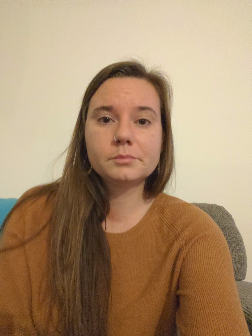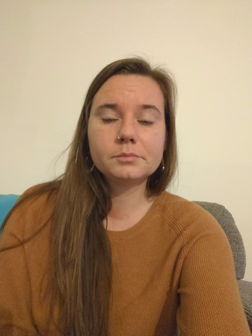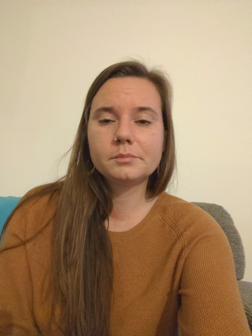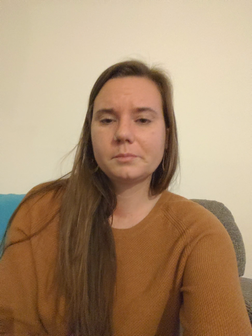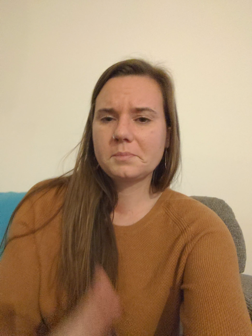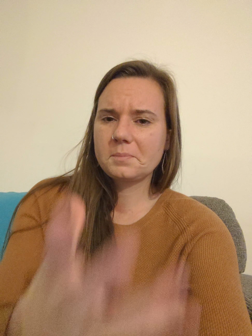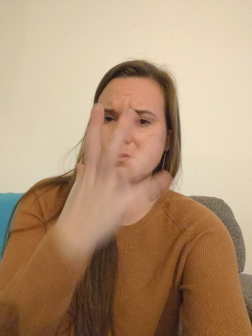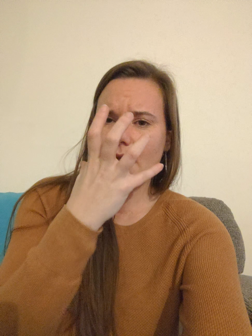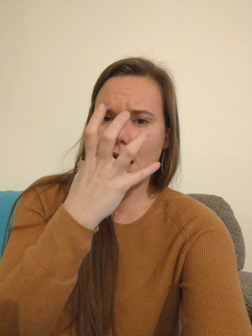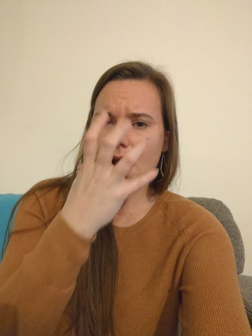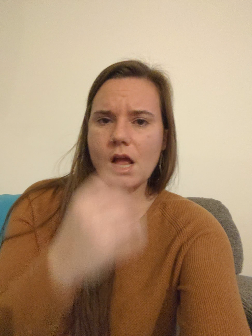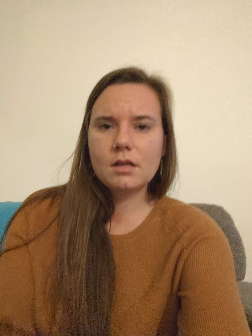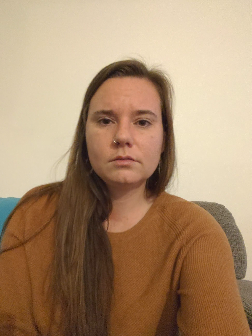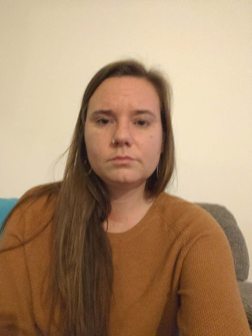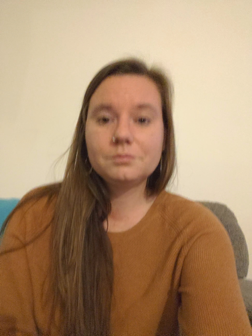mad